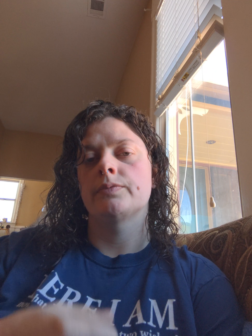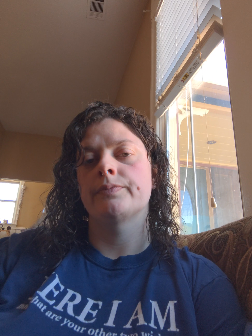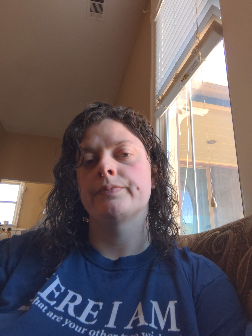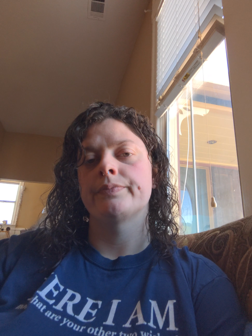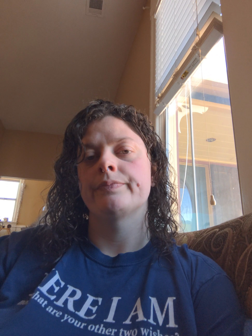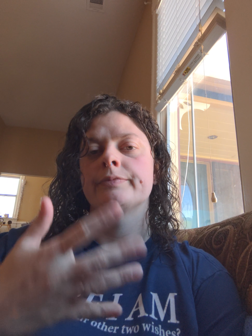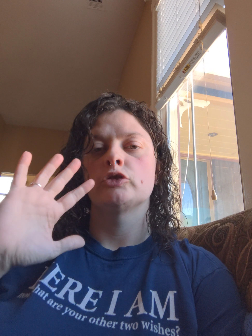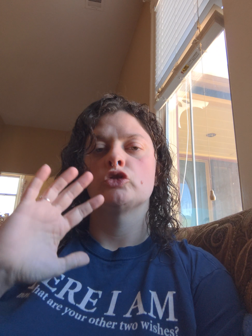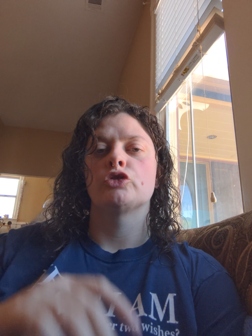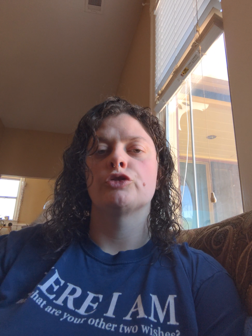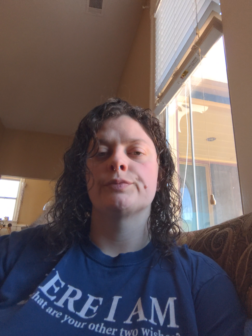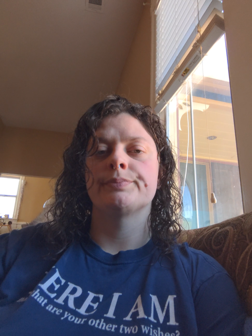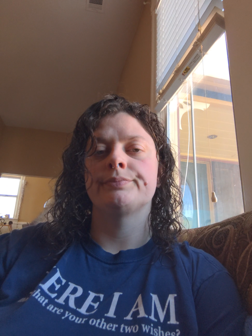finish